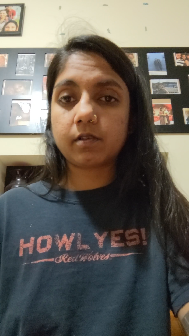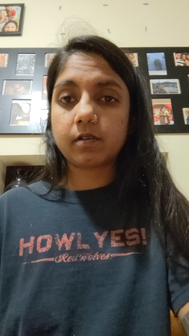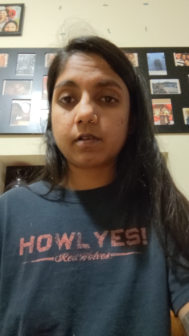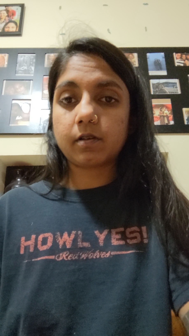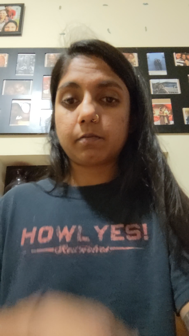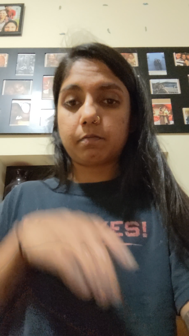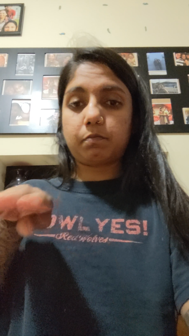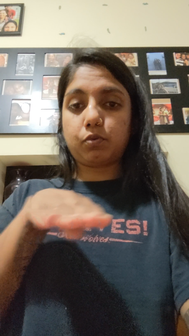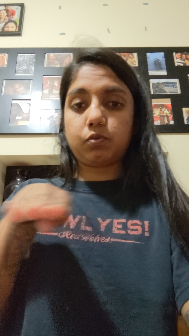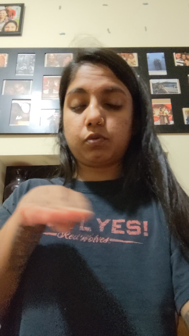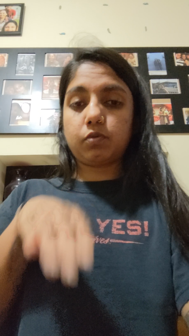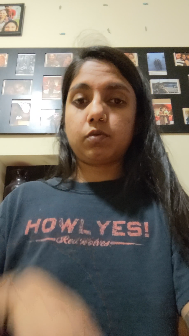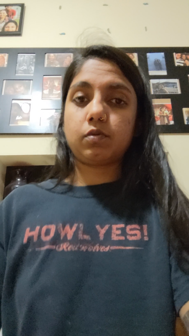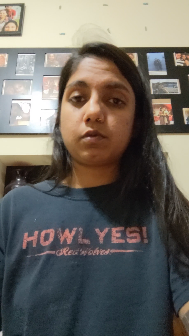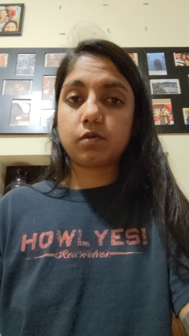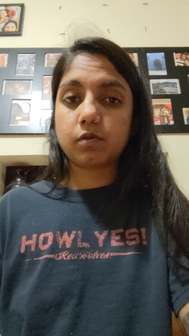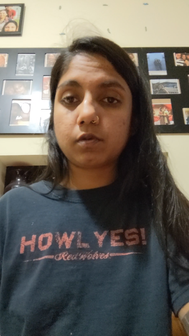boots